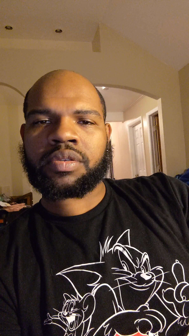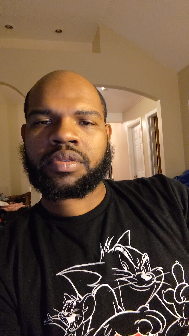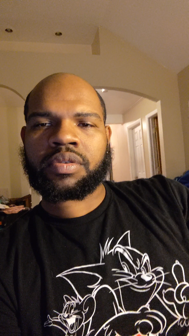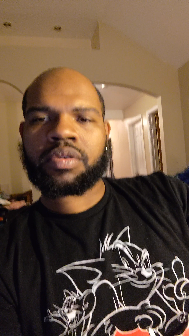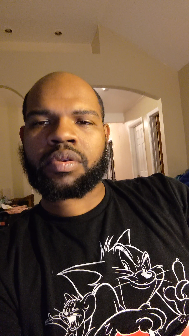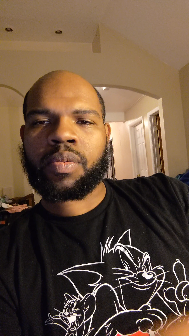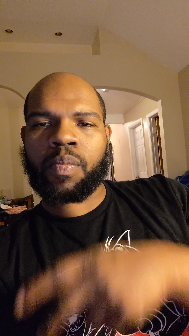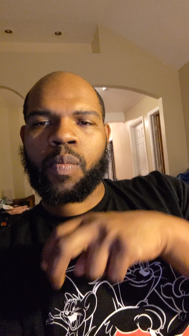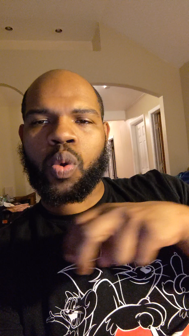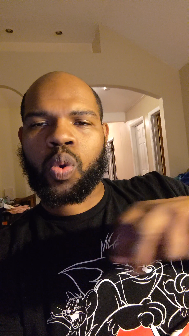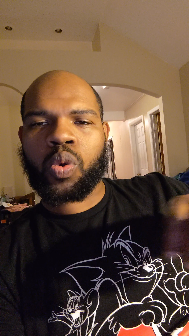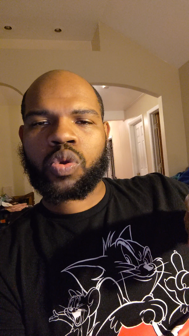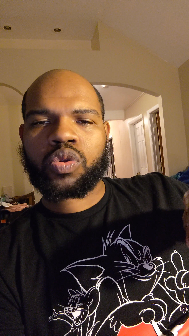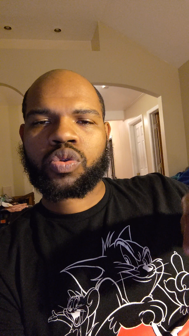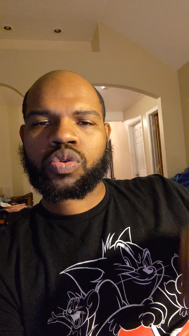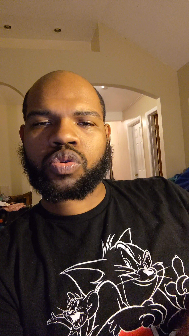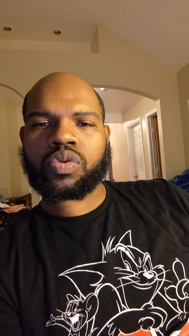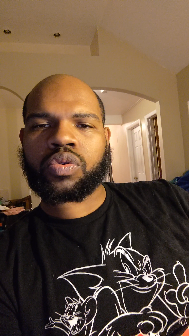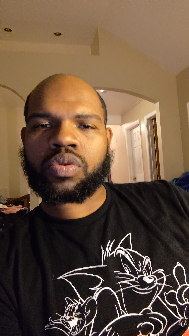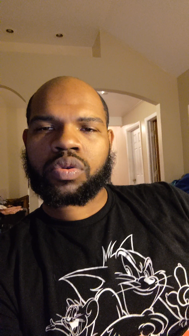porch